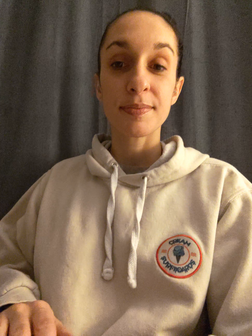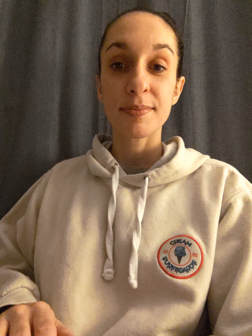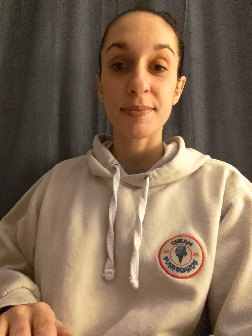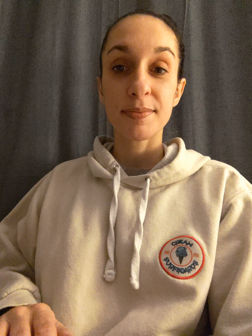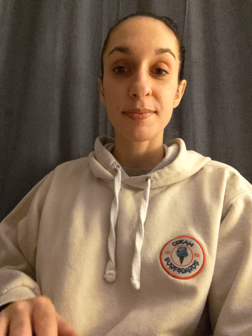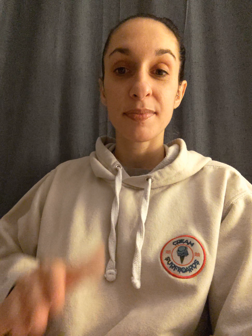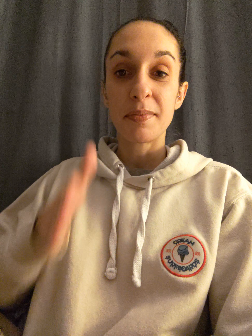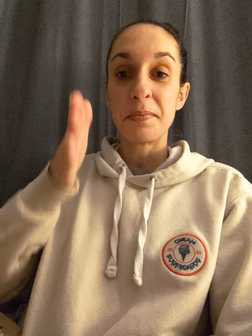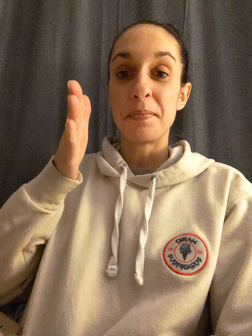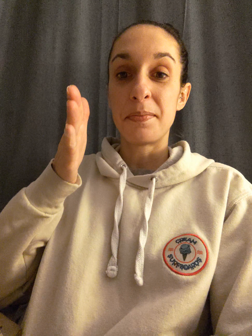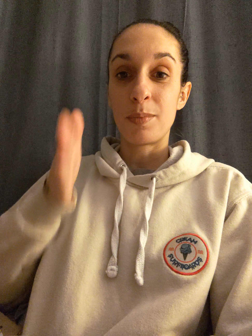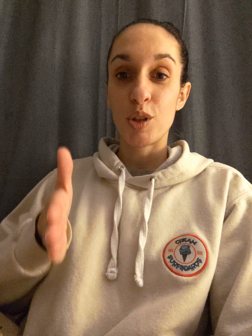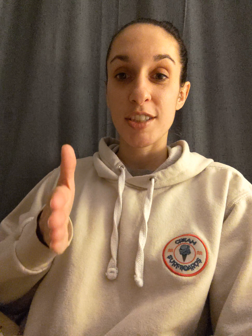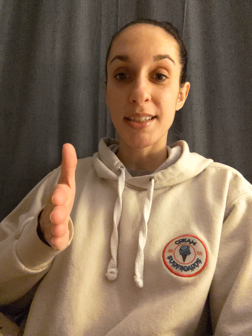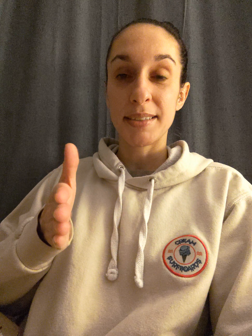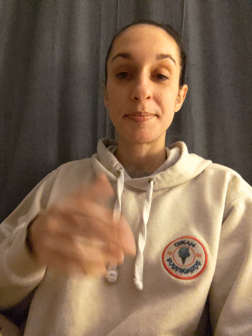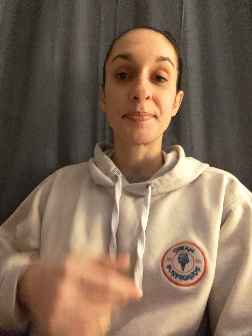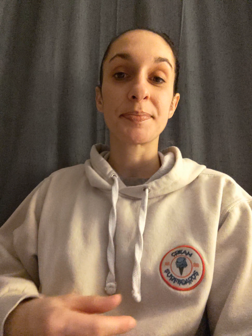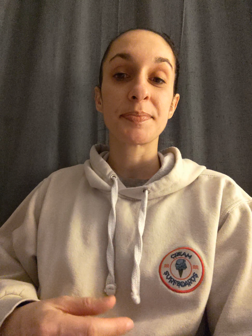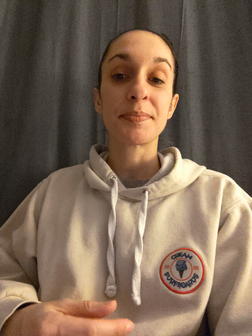person